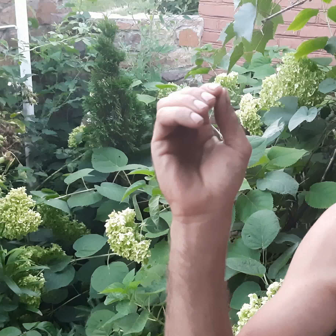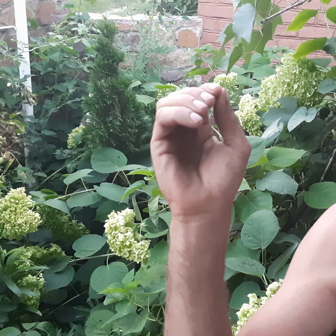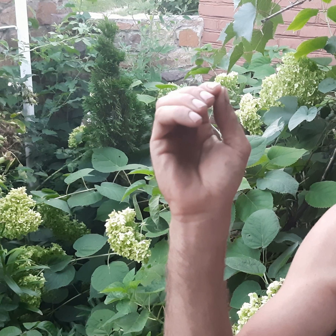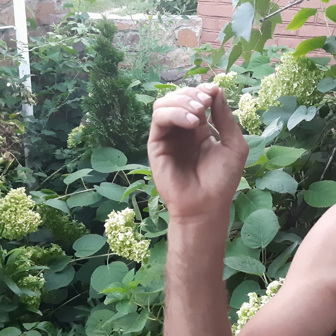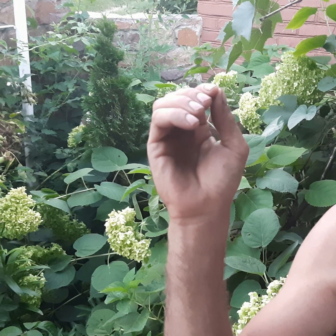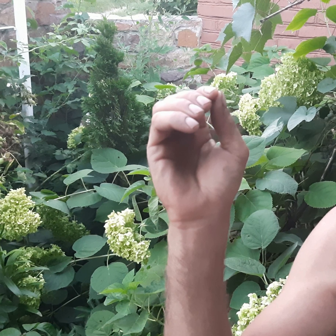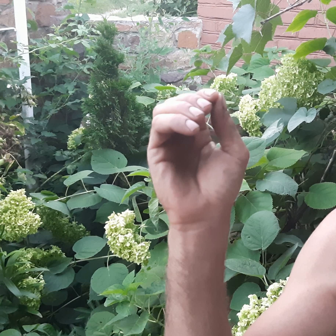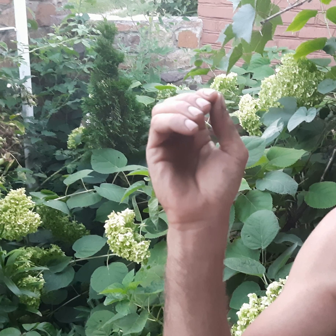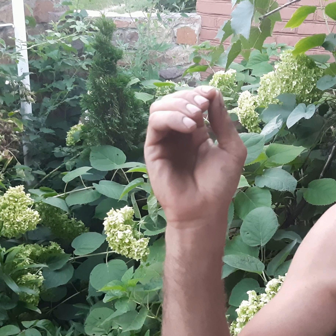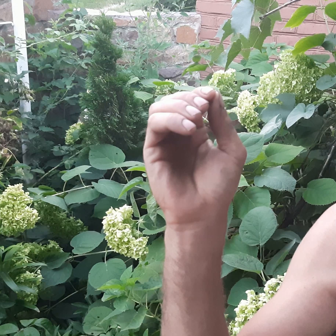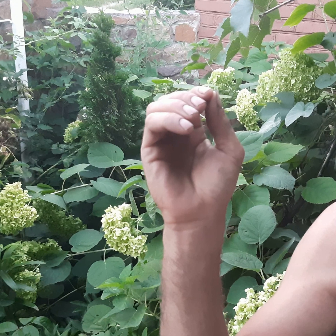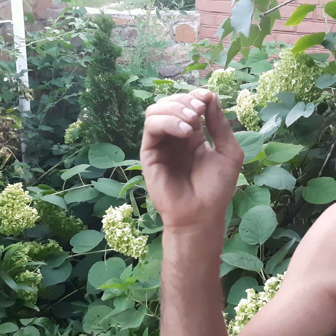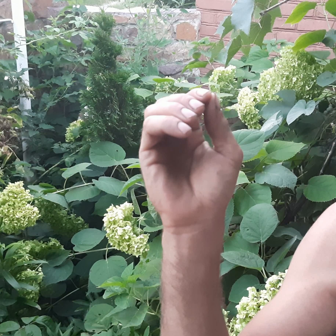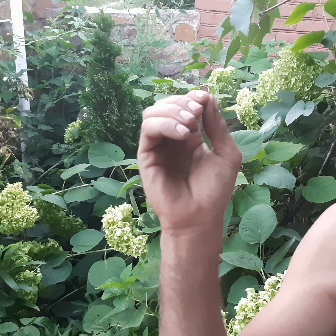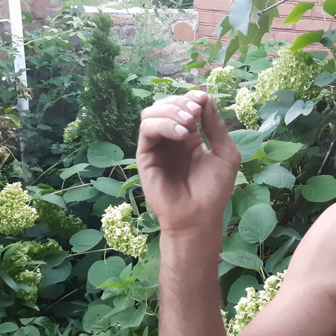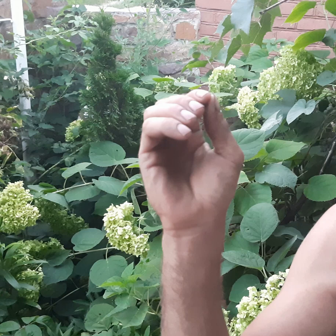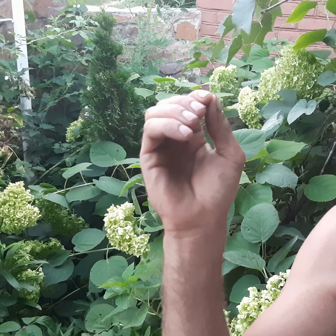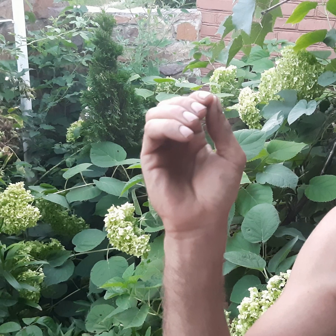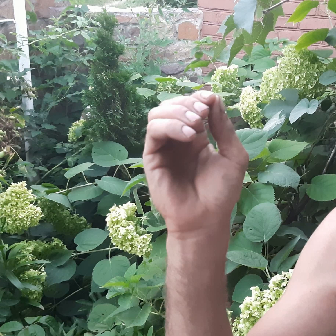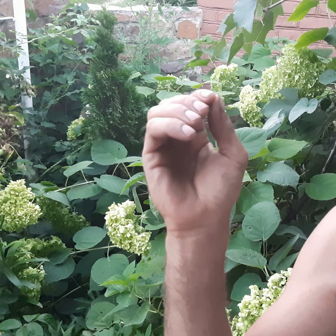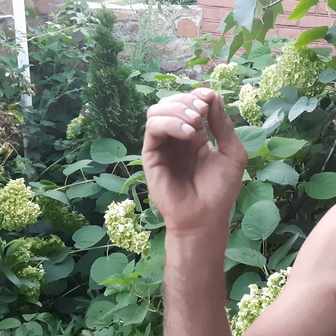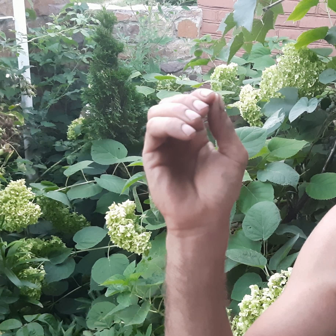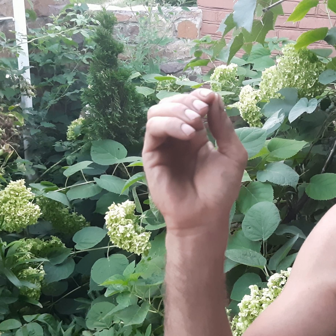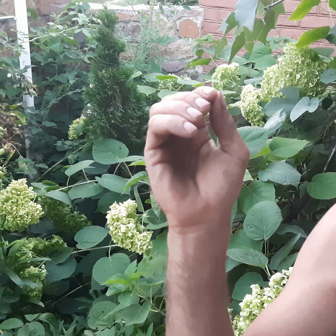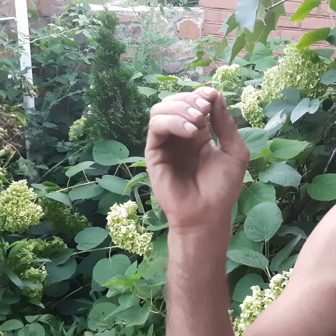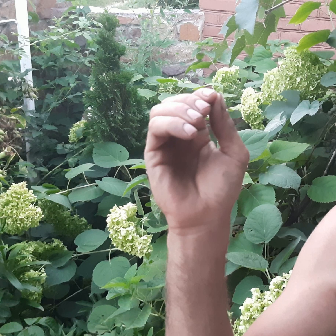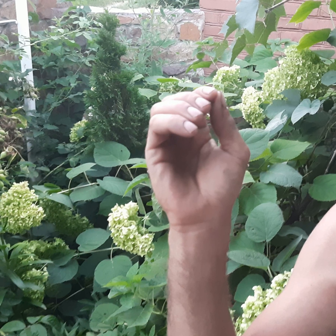Е